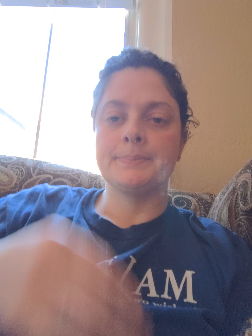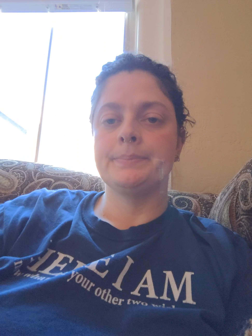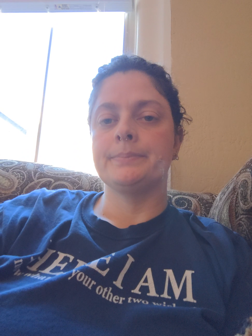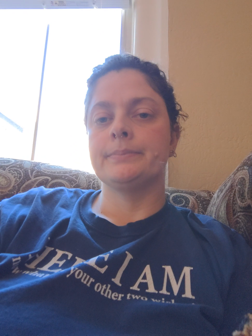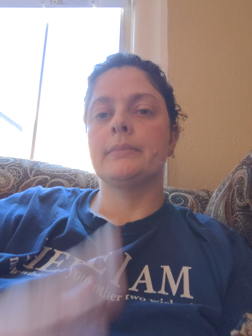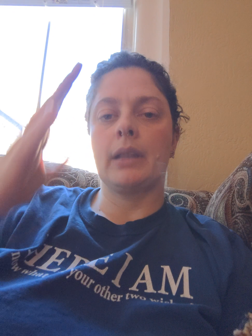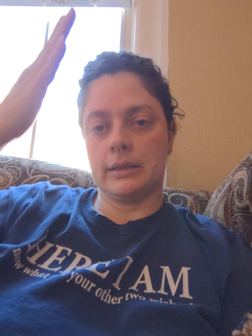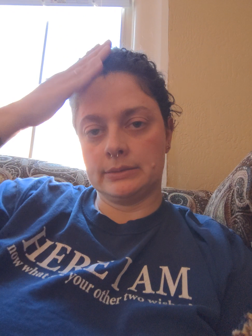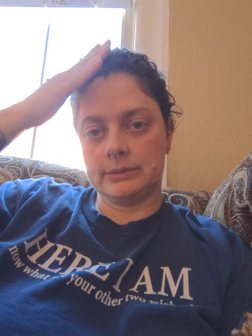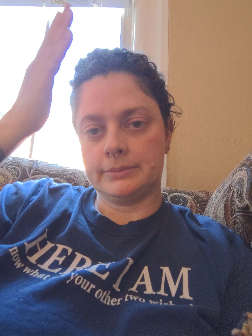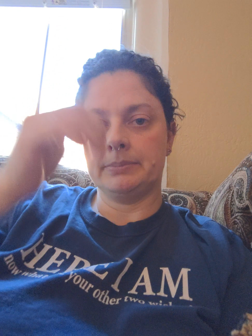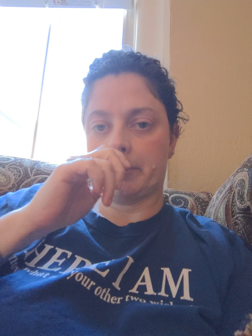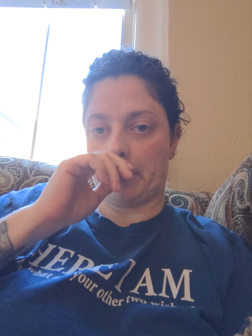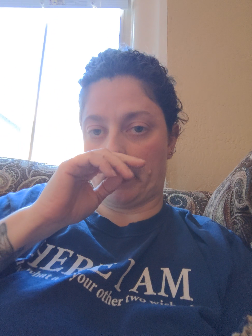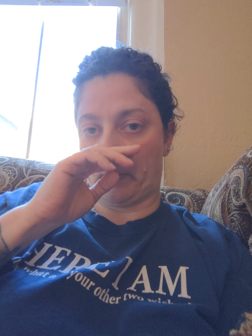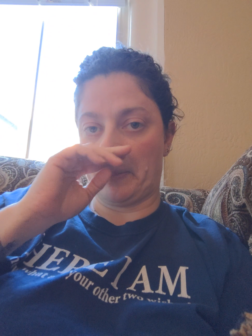hat